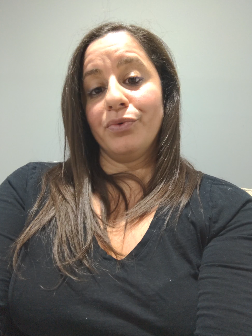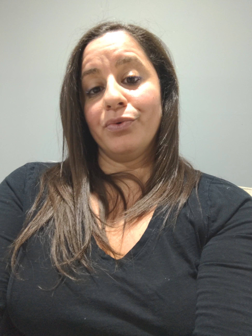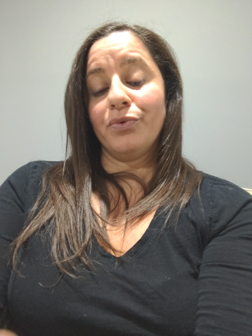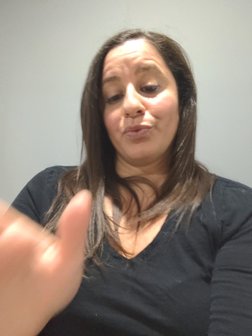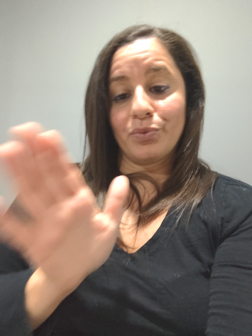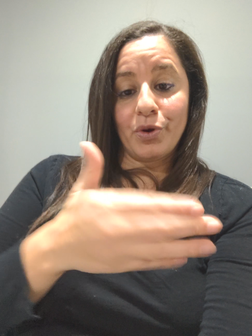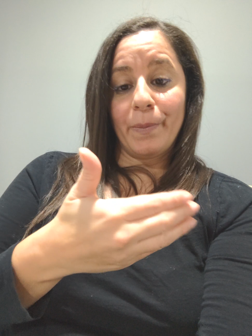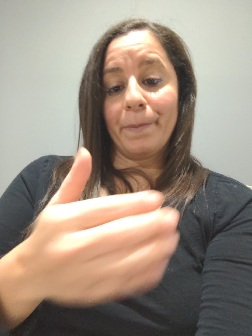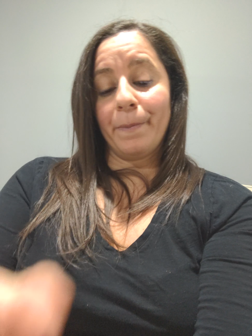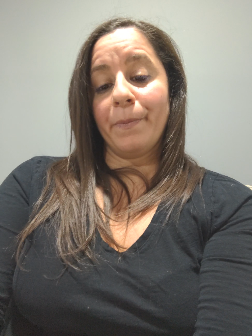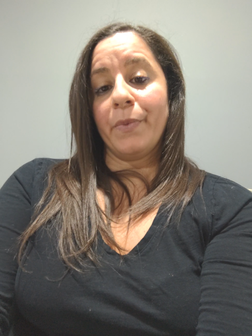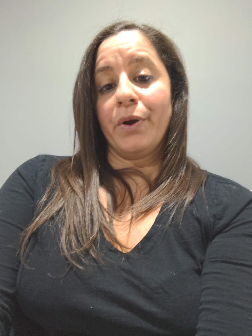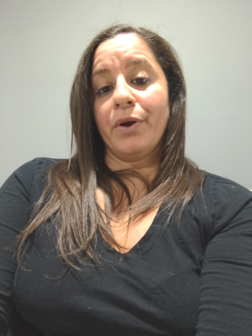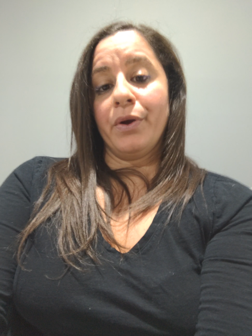room